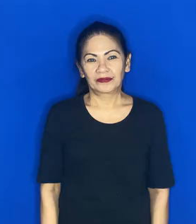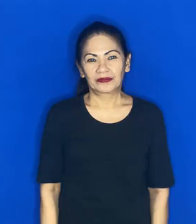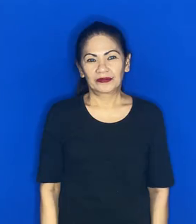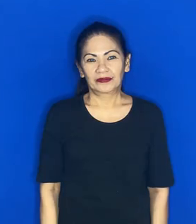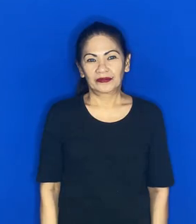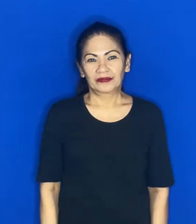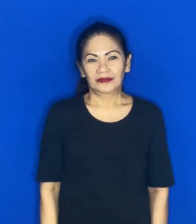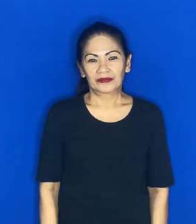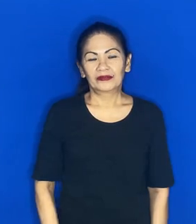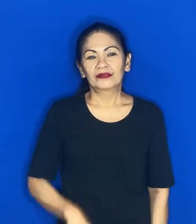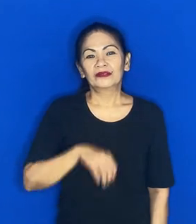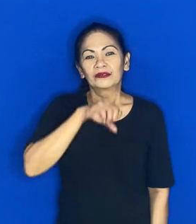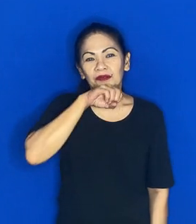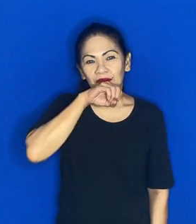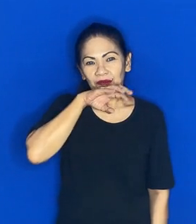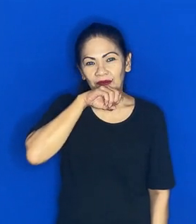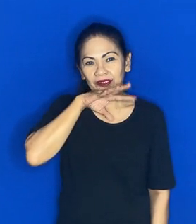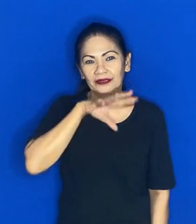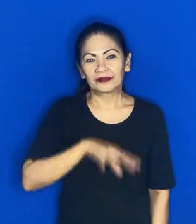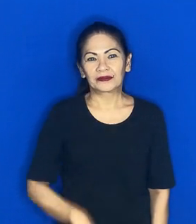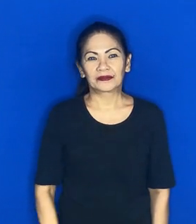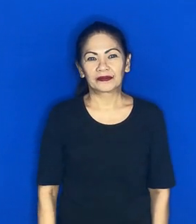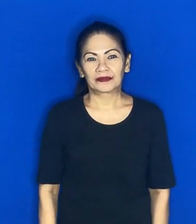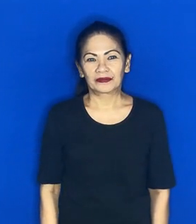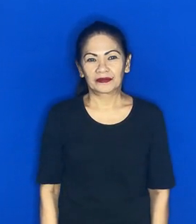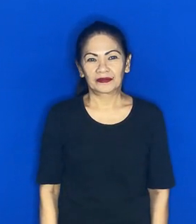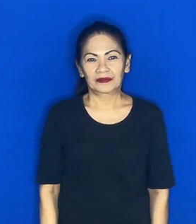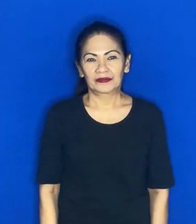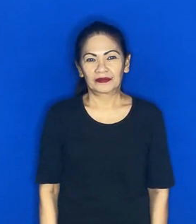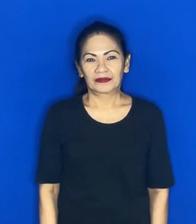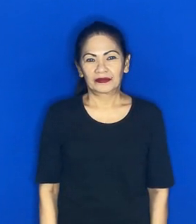grandmother